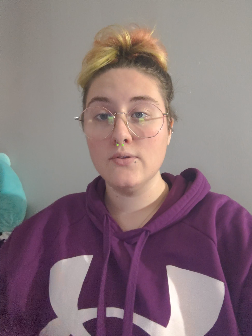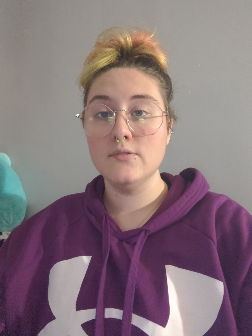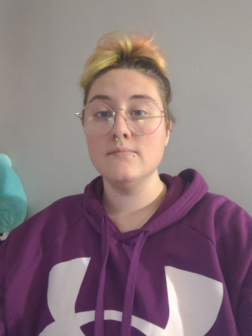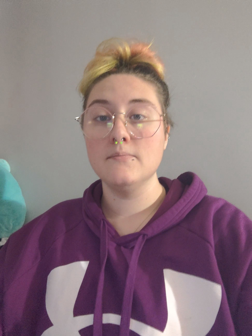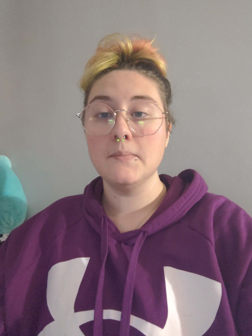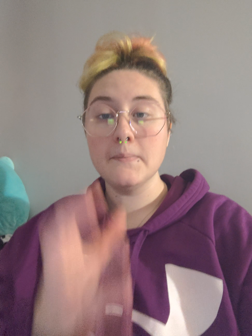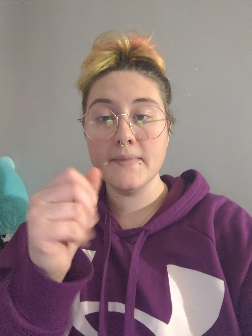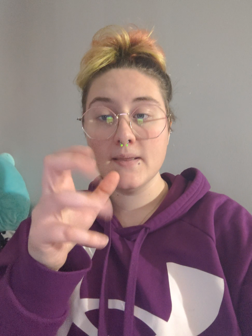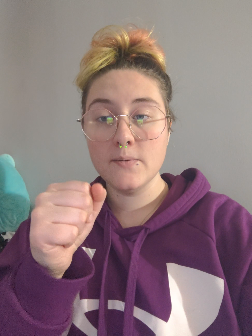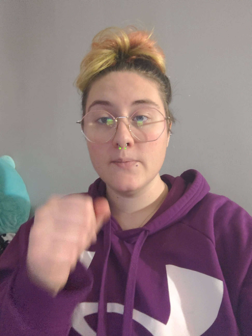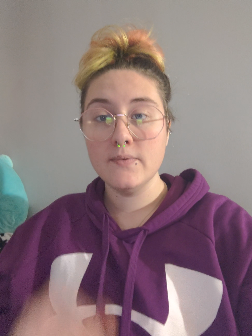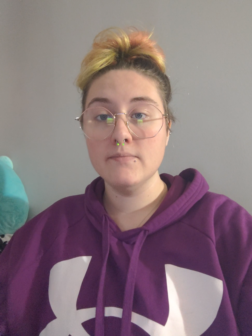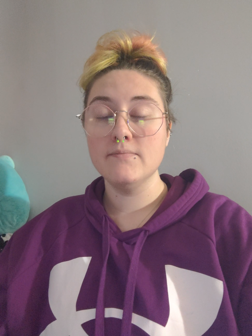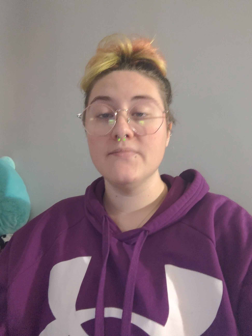milk